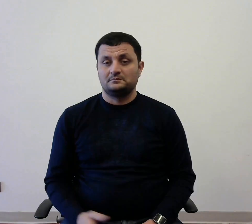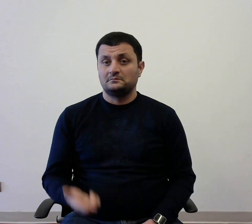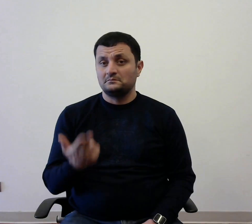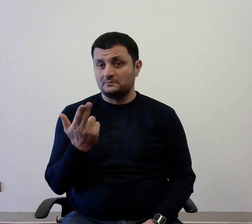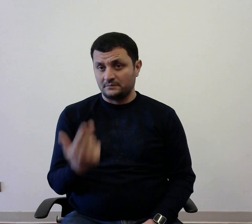bəli